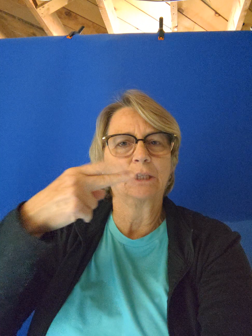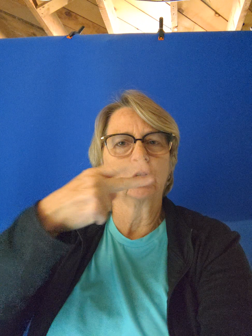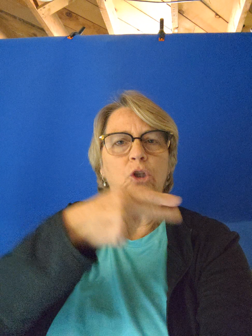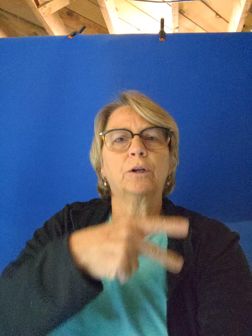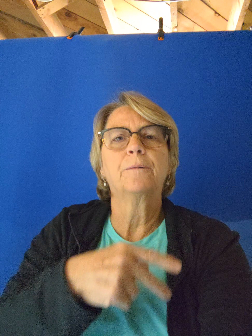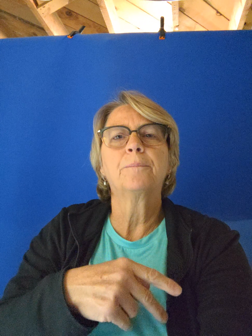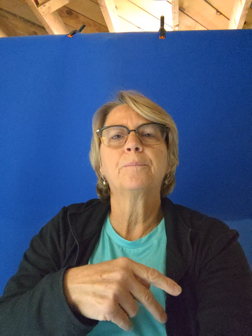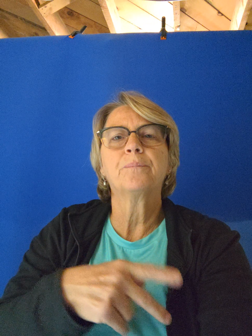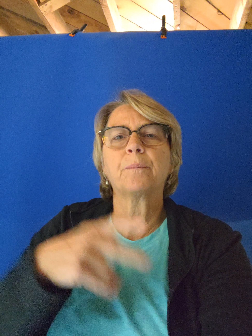scissors